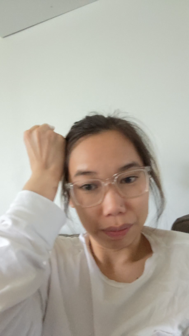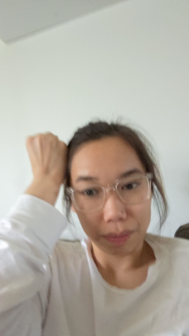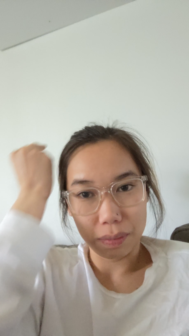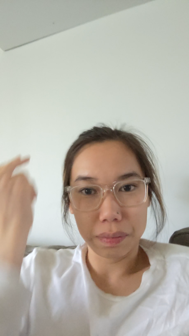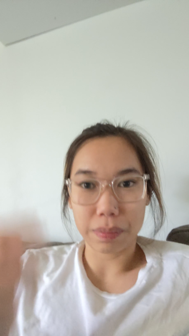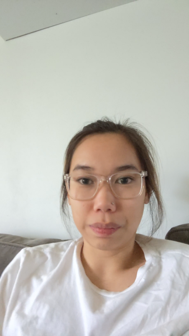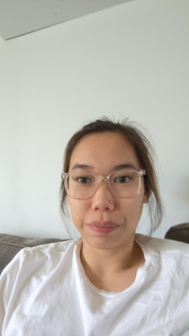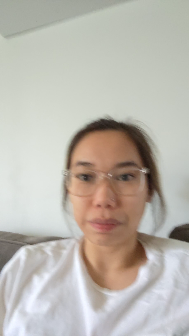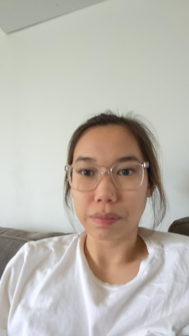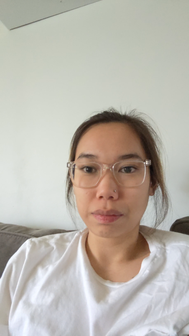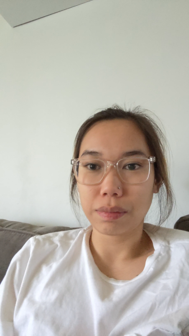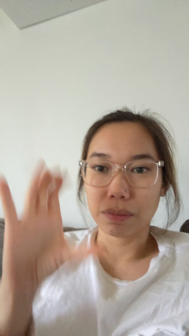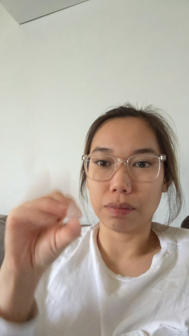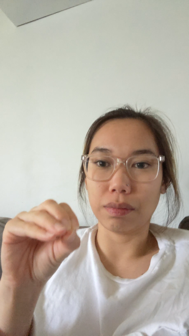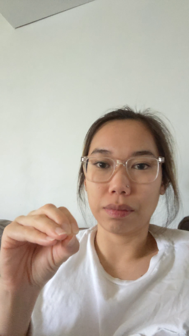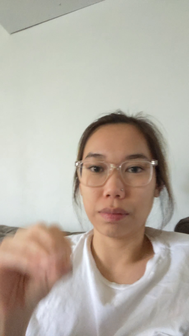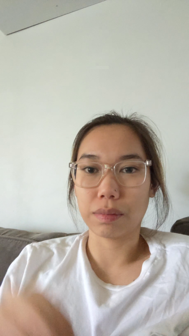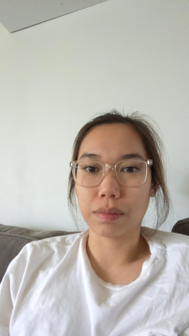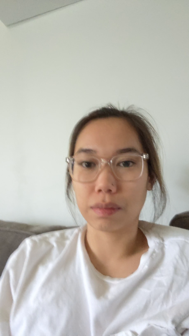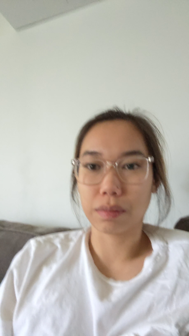bite